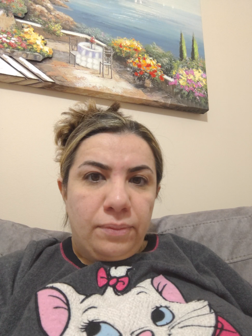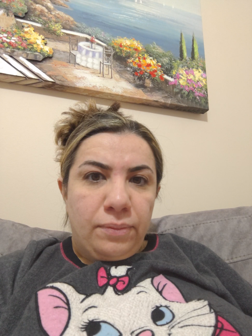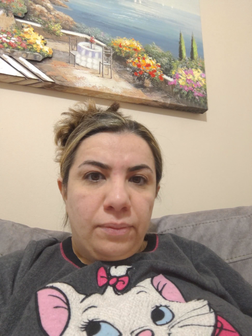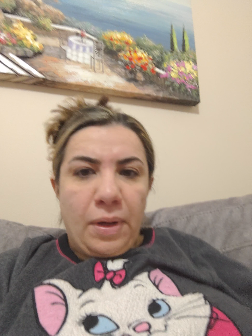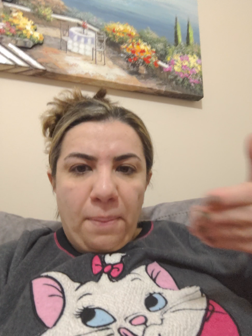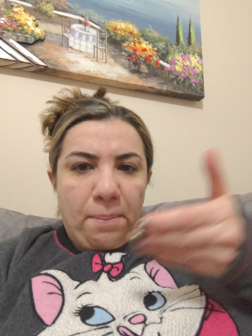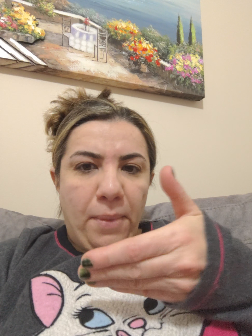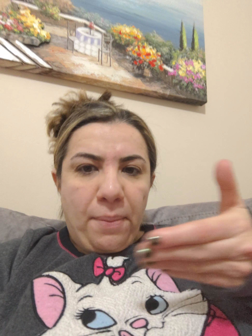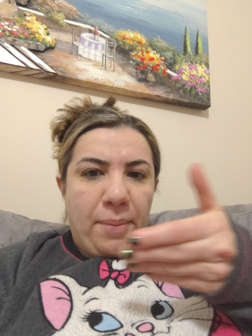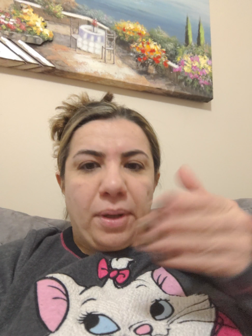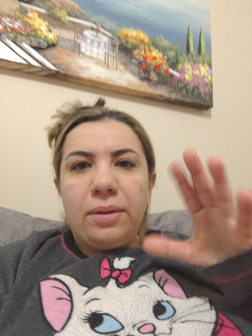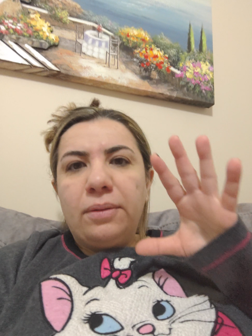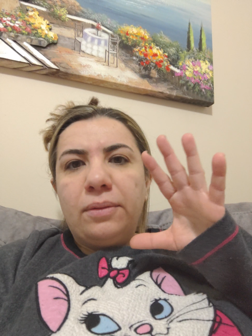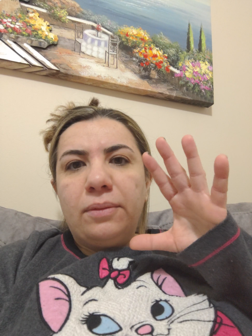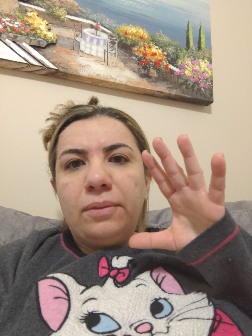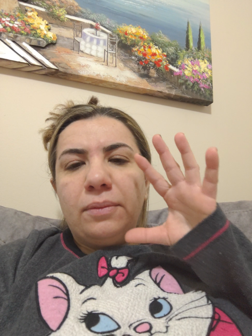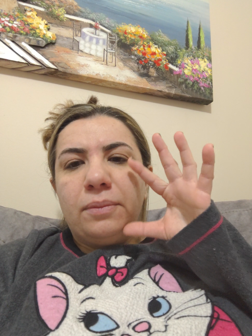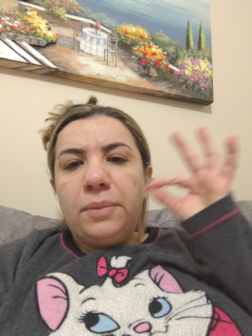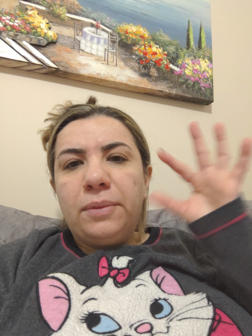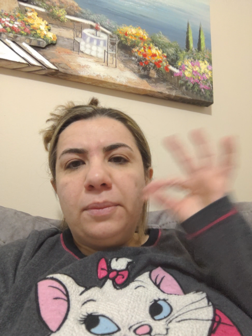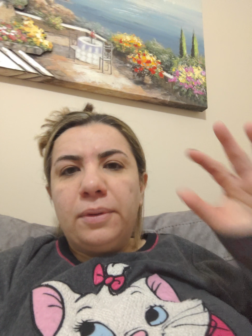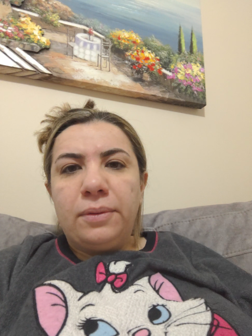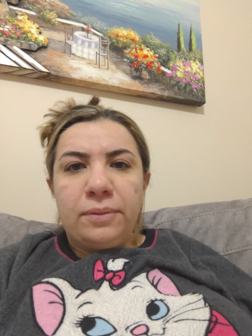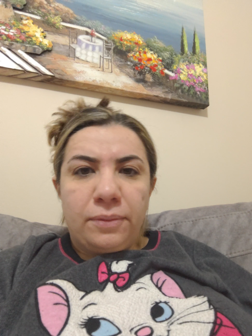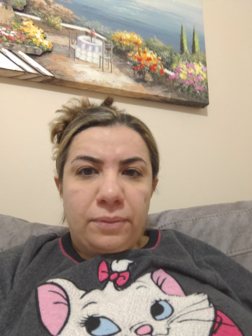kitty